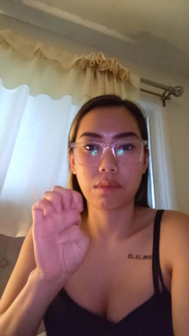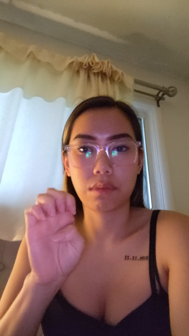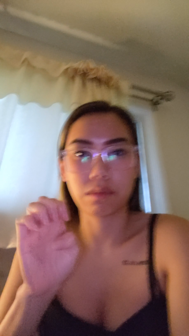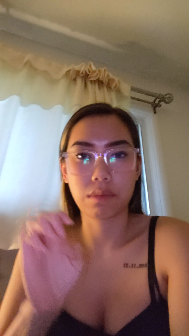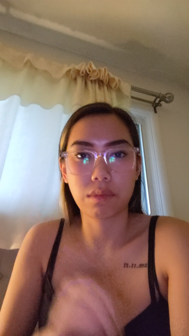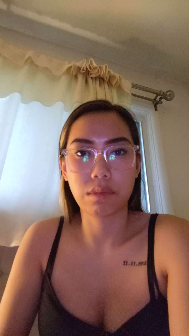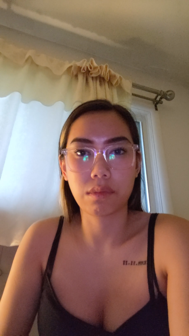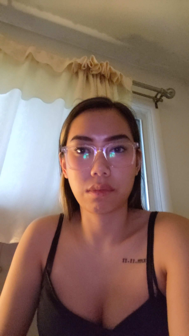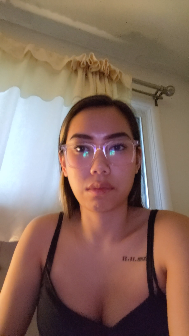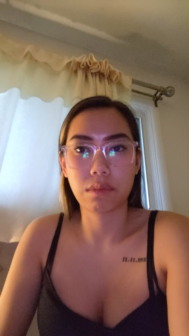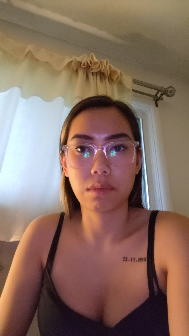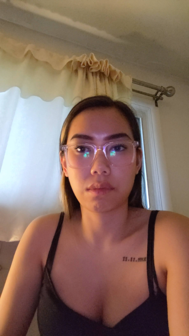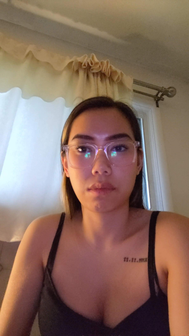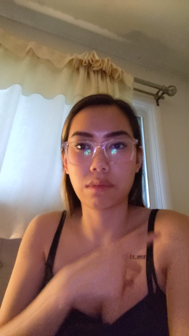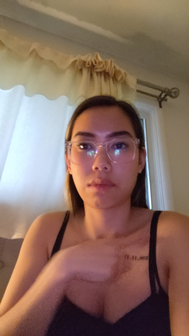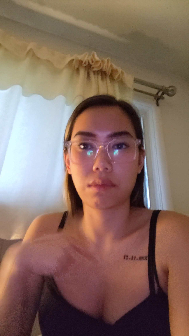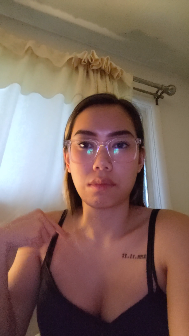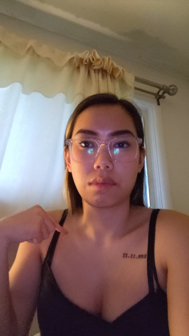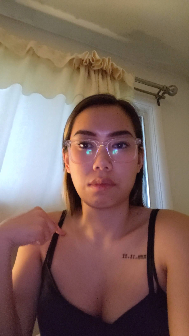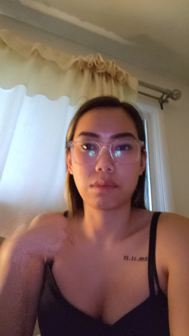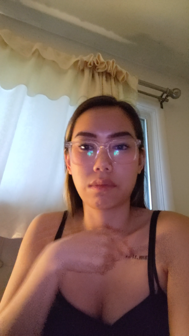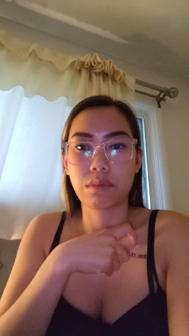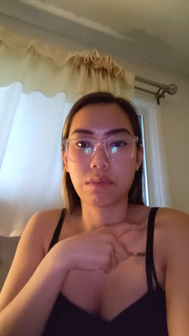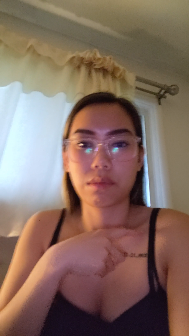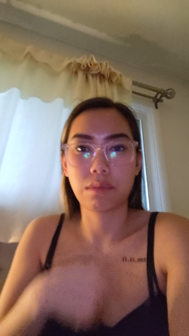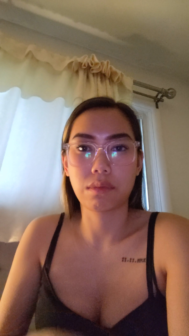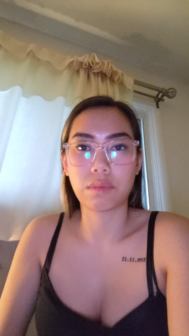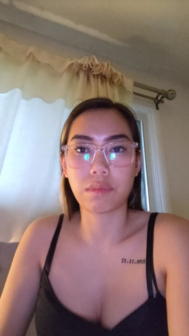bib